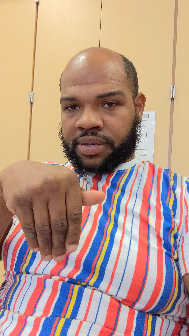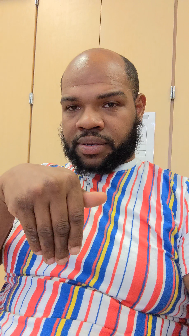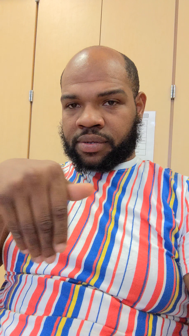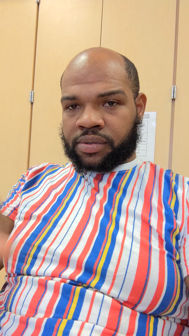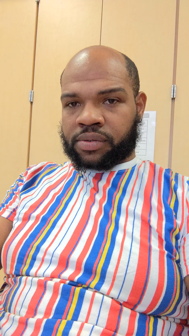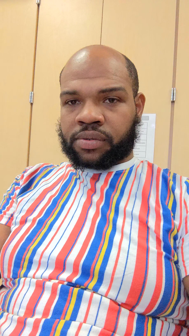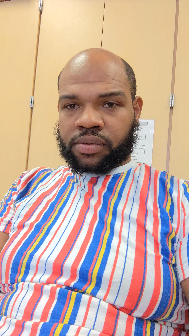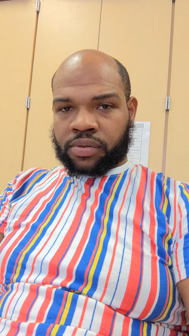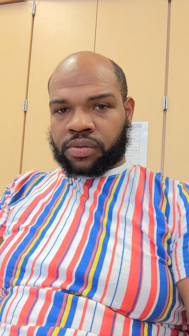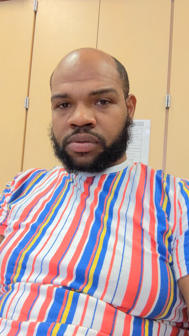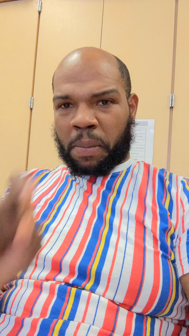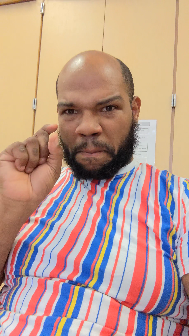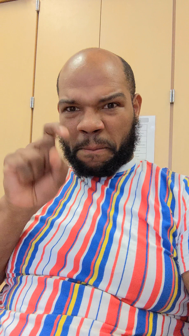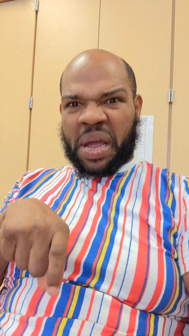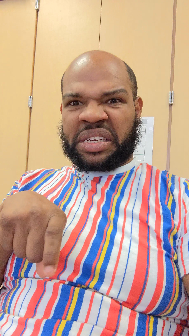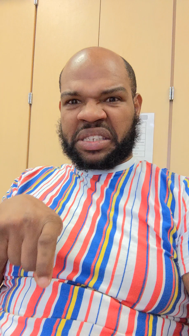must